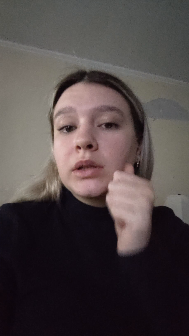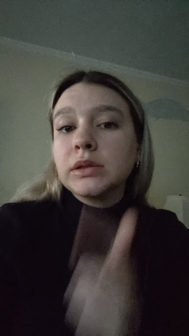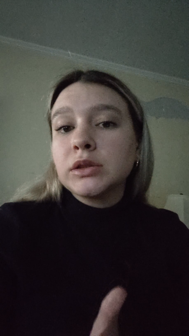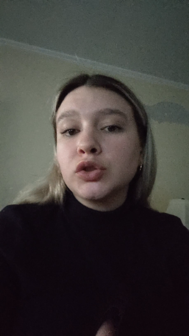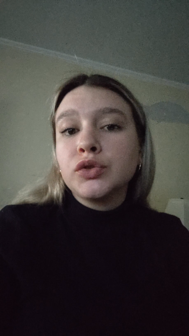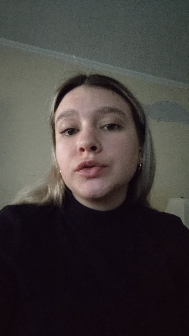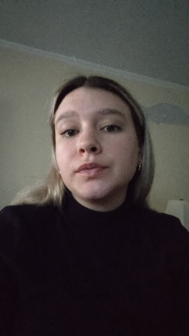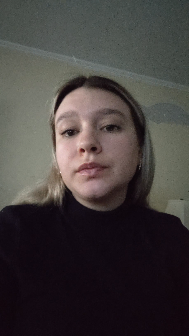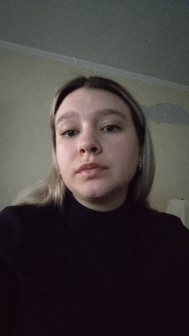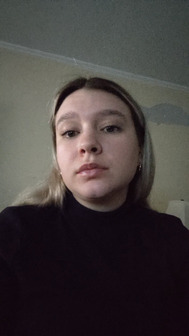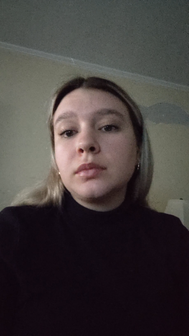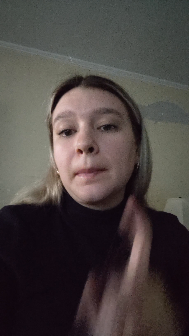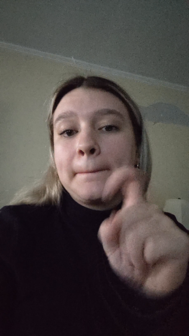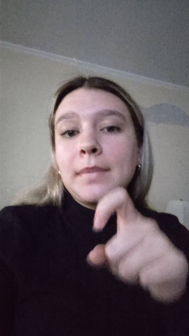must